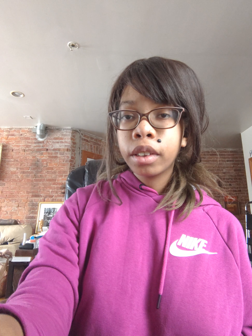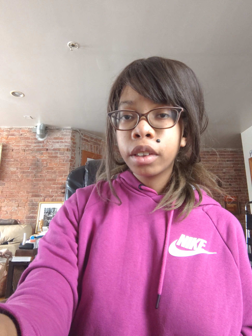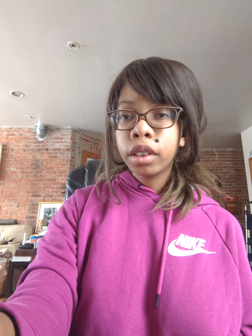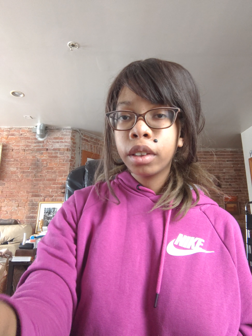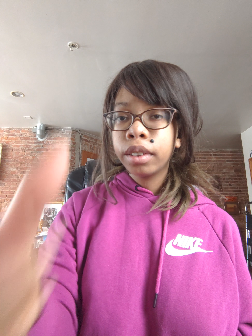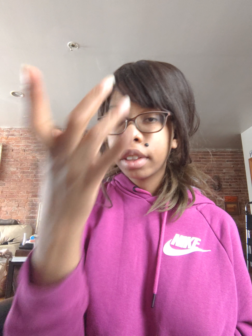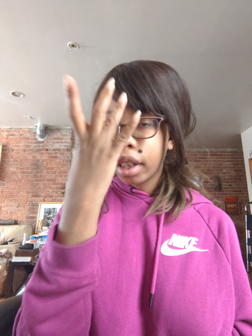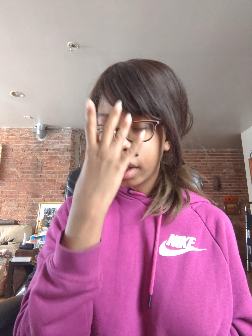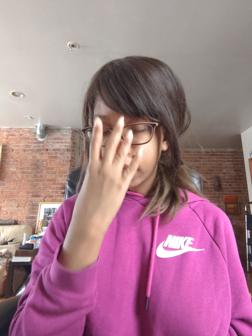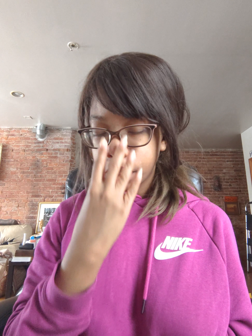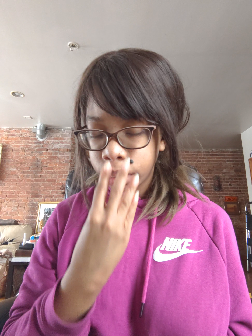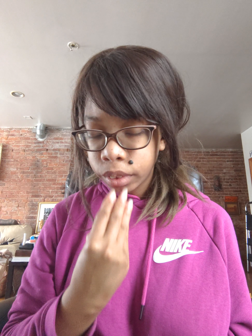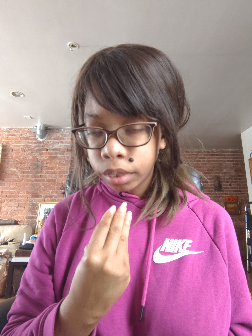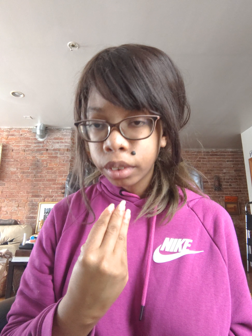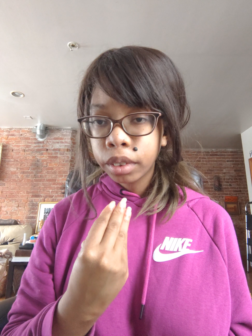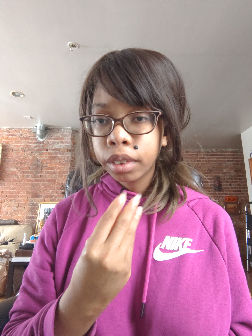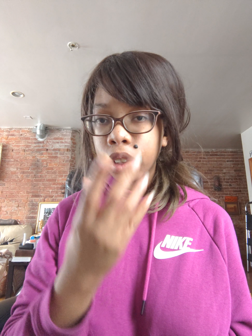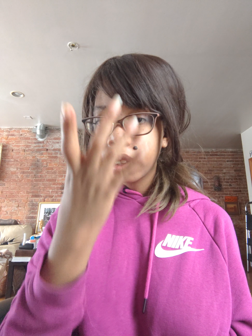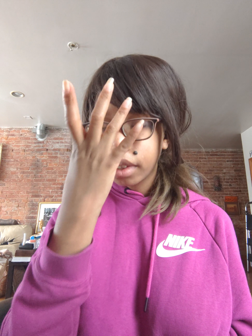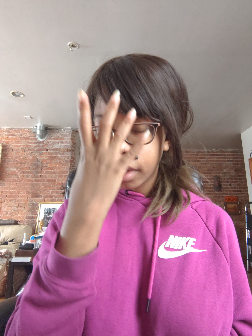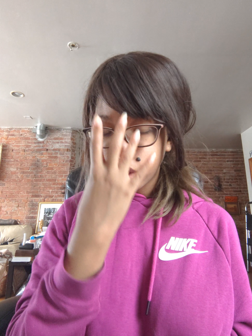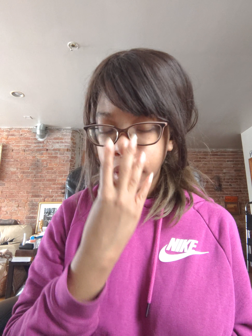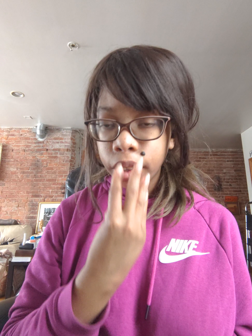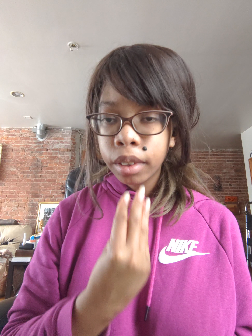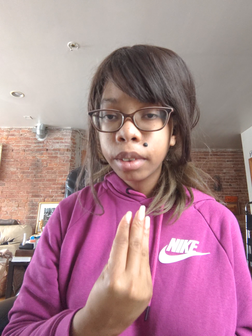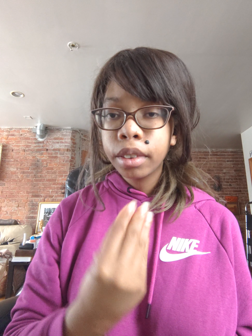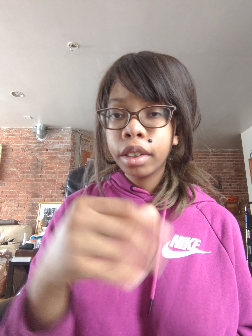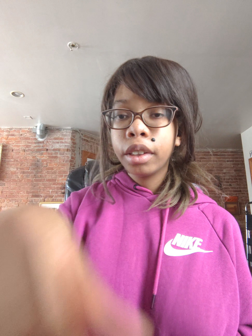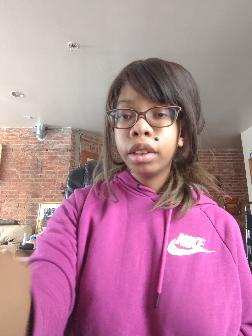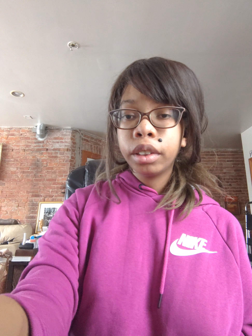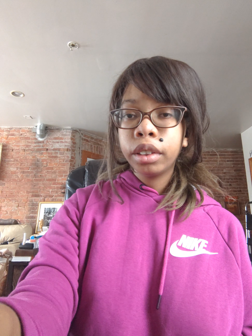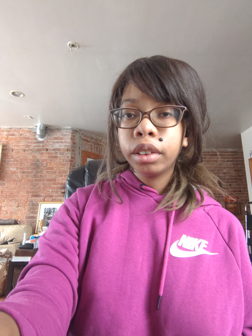sleep